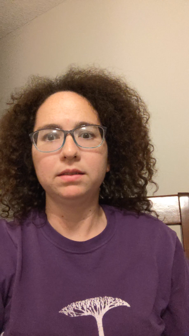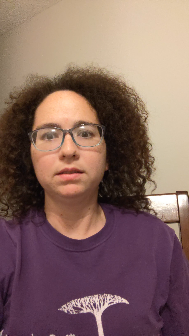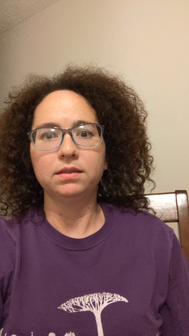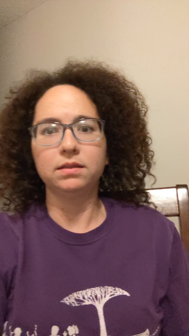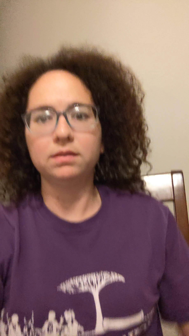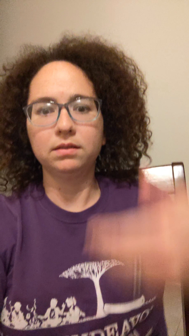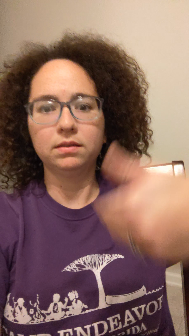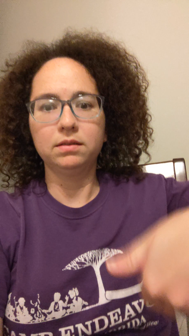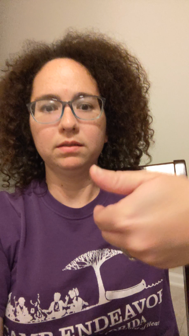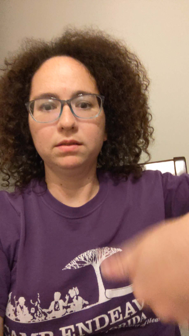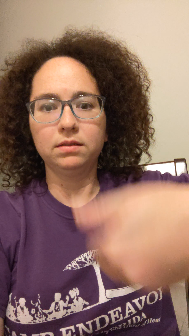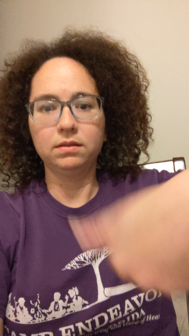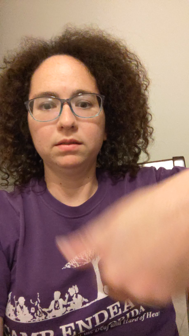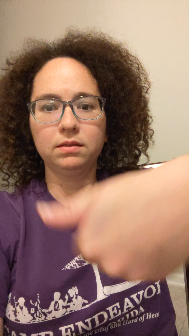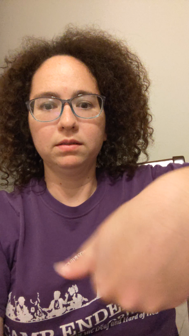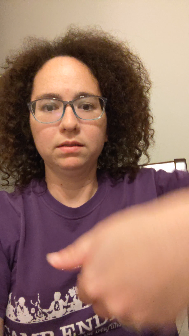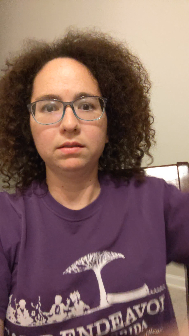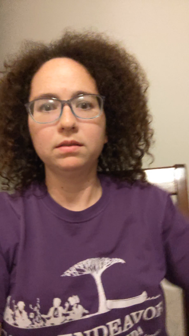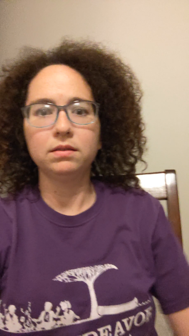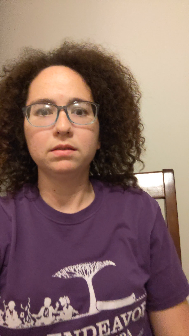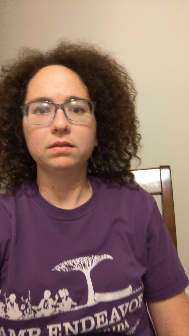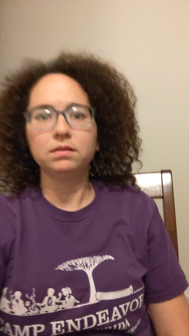shorts